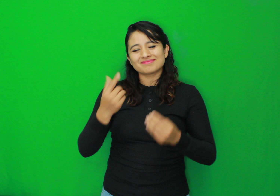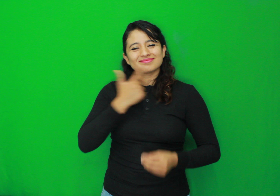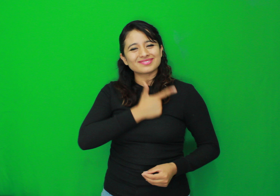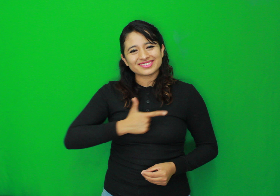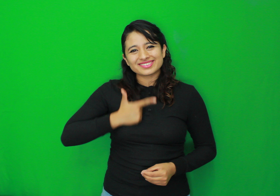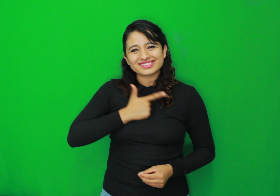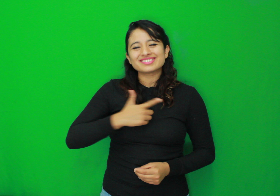gustar